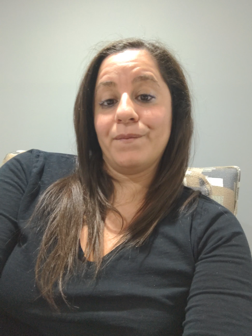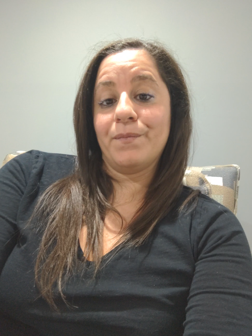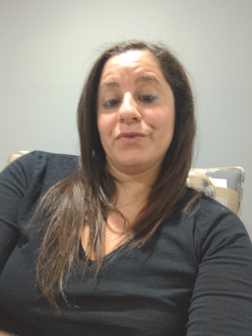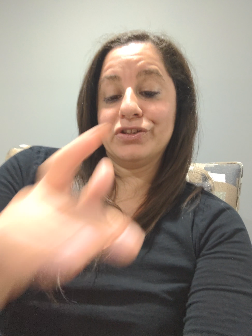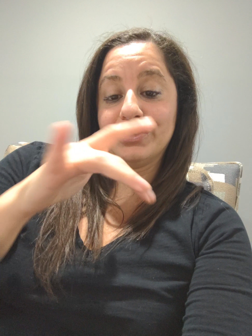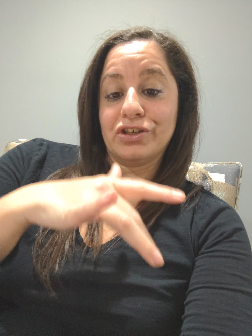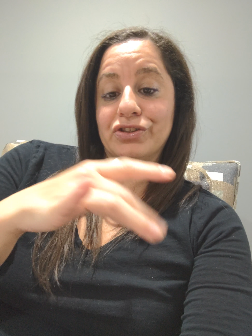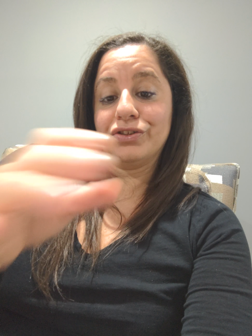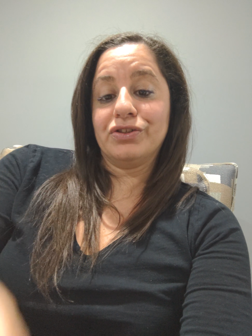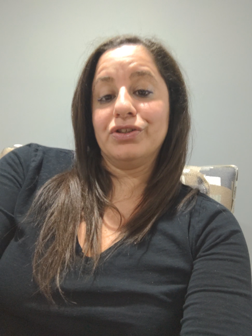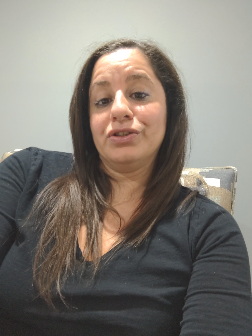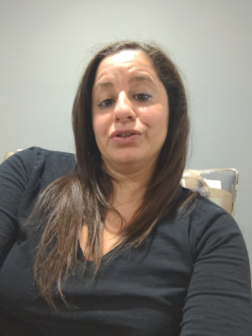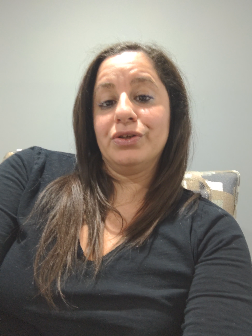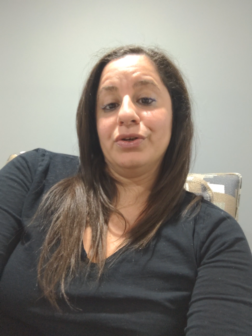touch